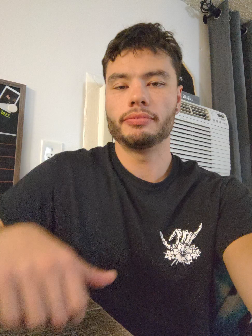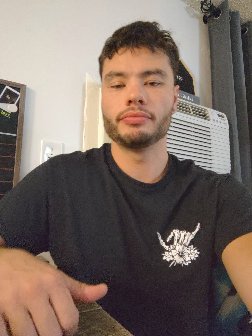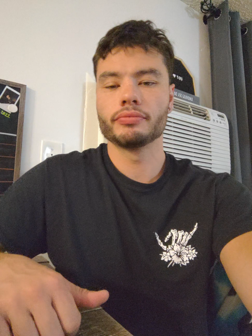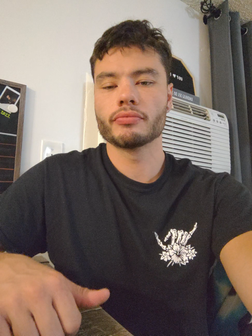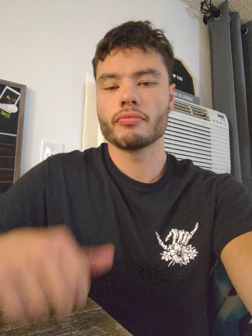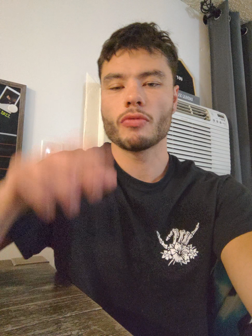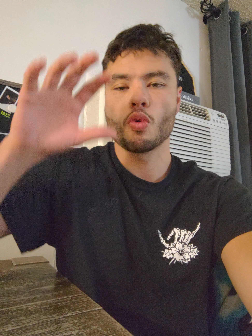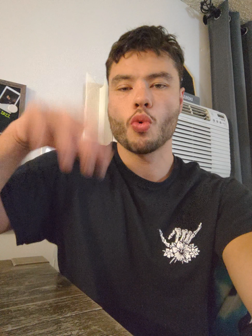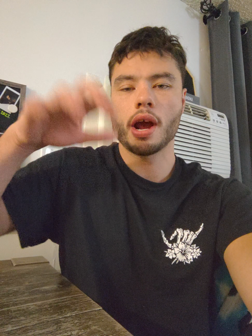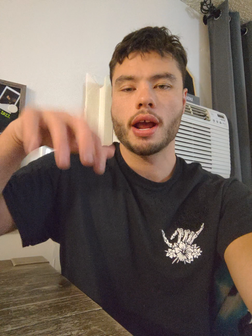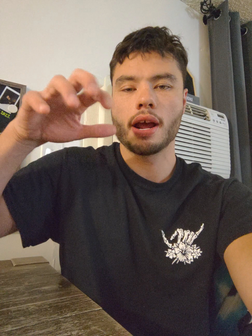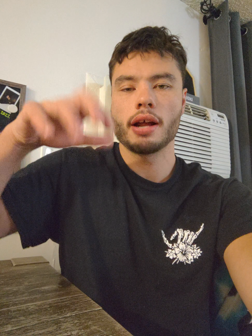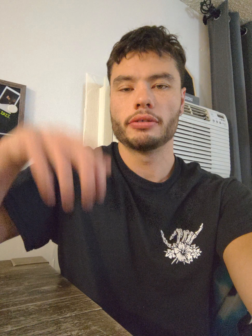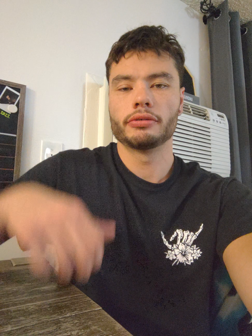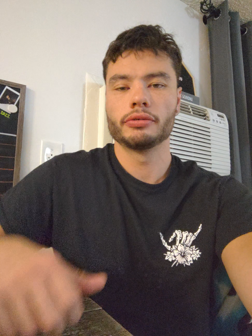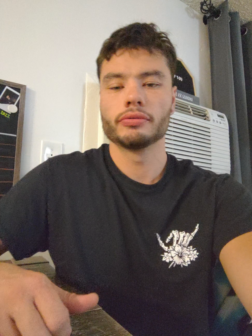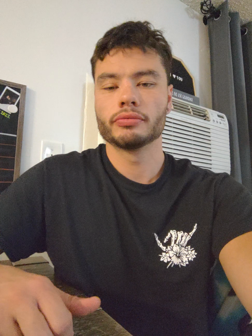rain